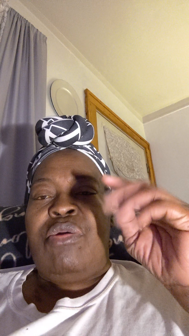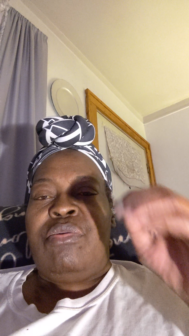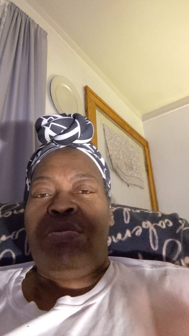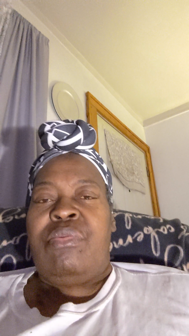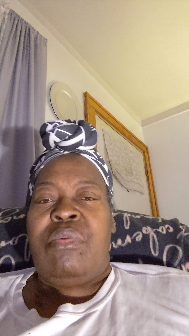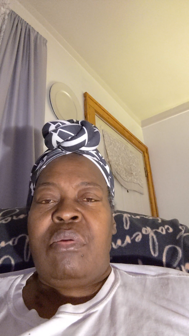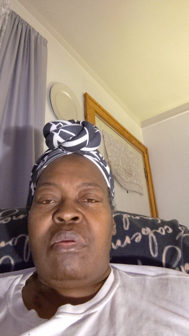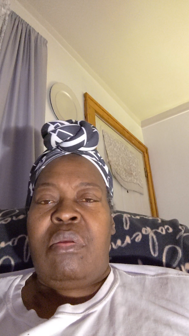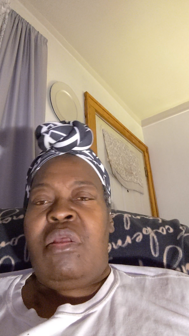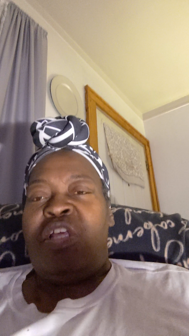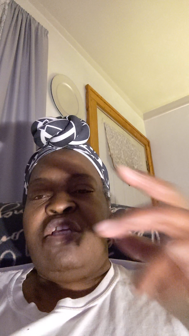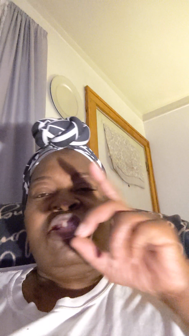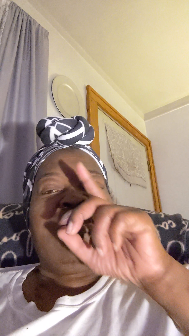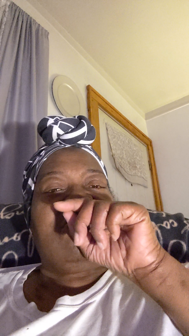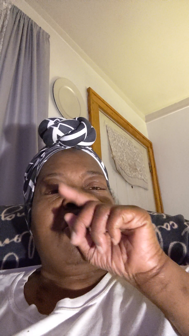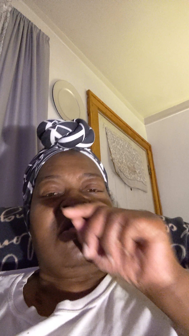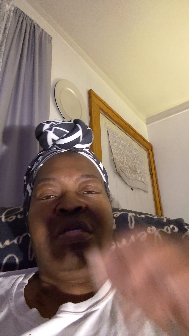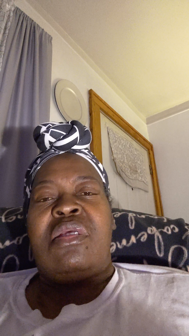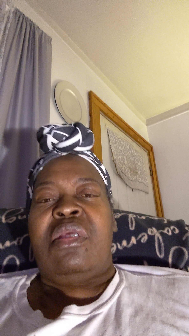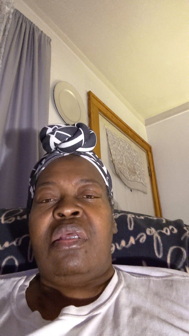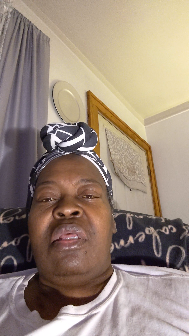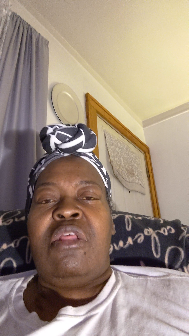chicken